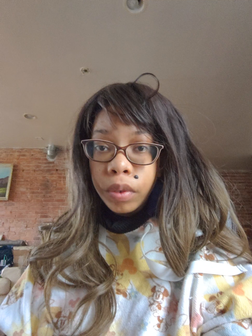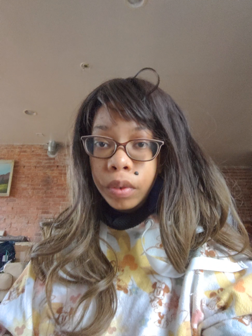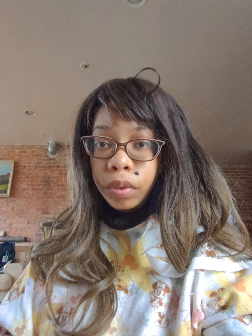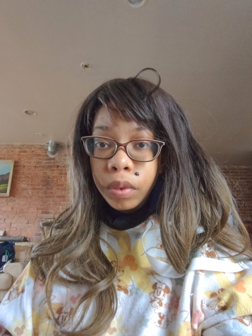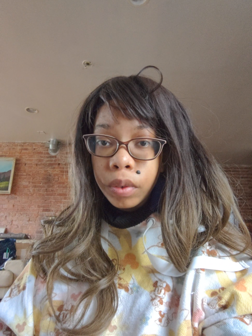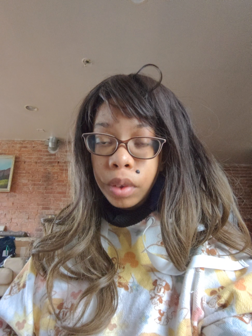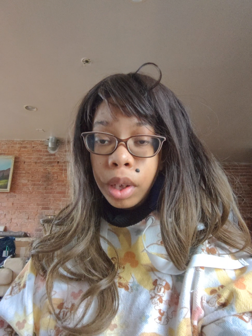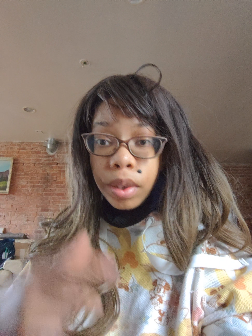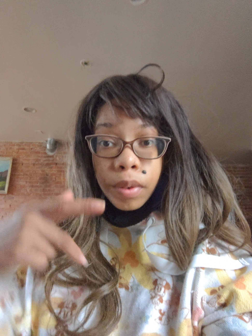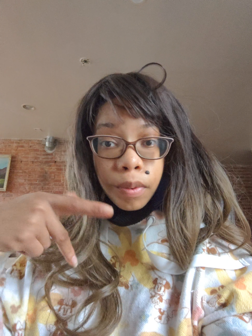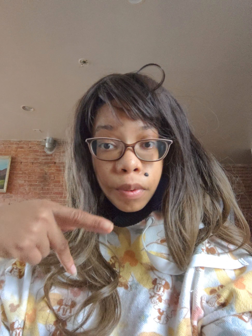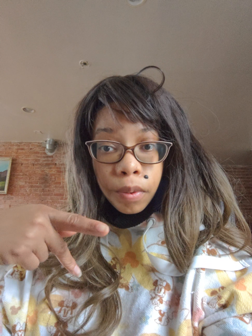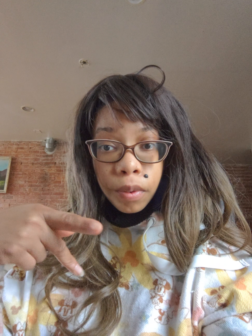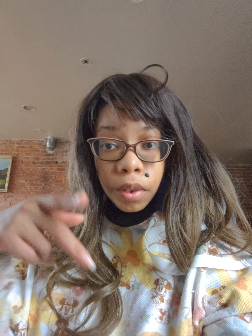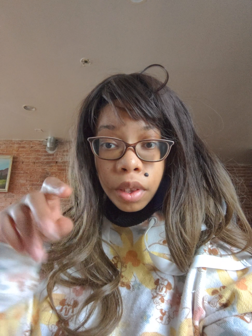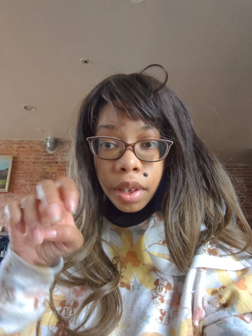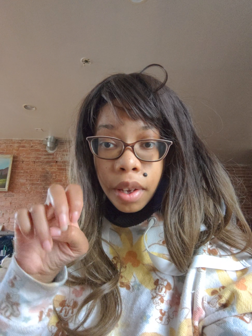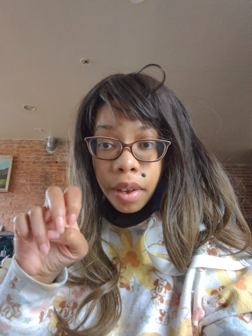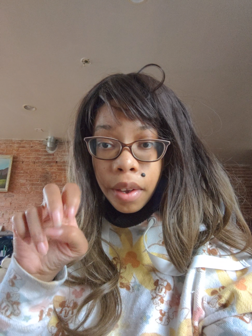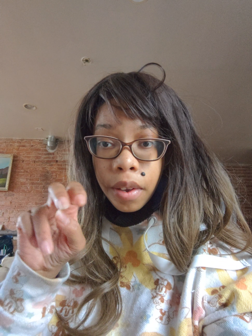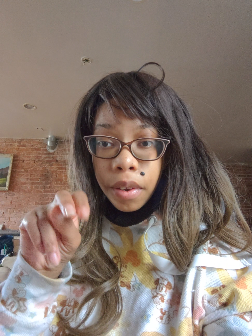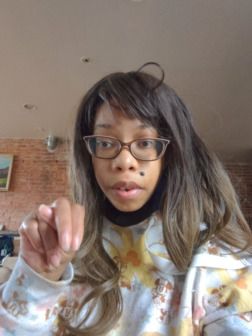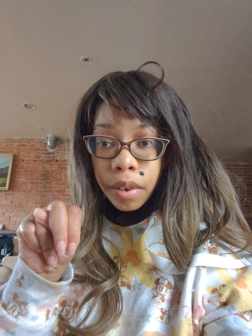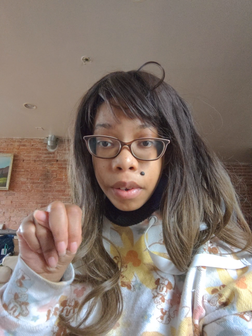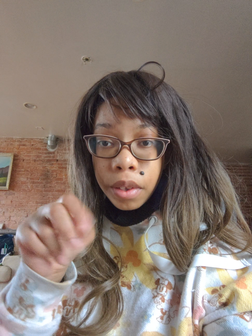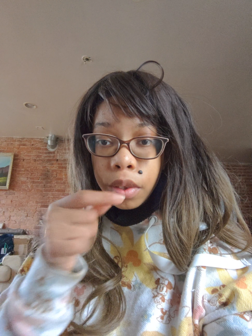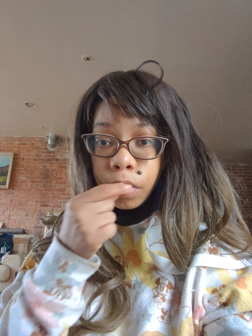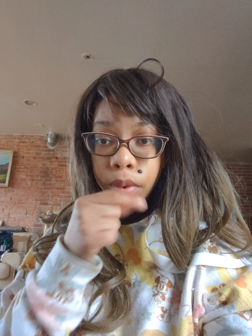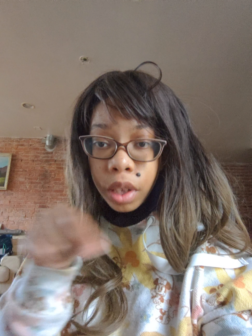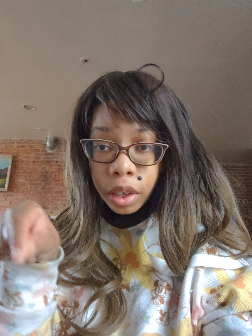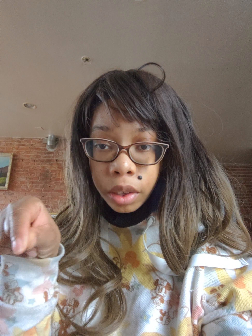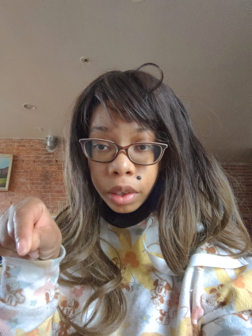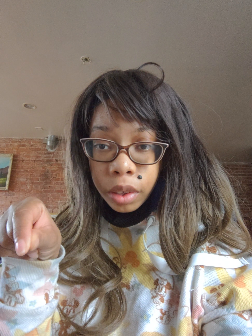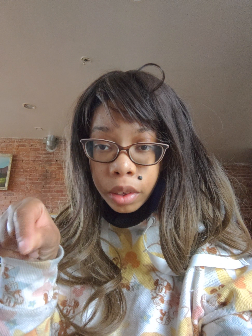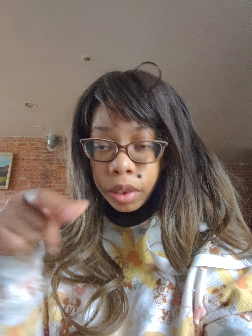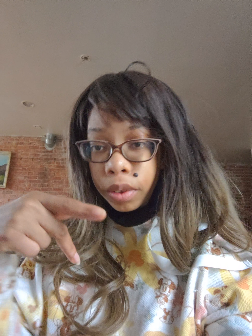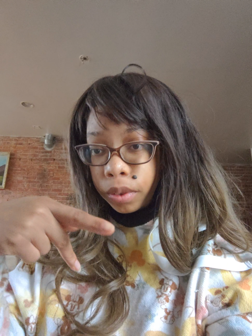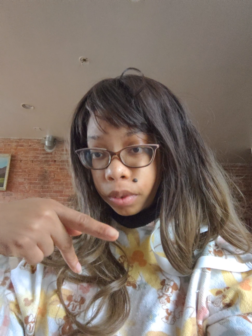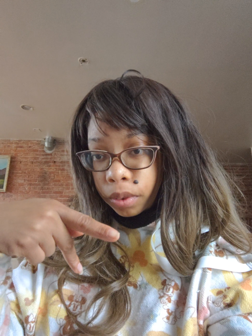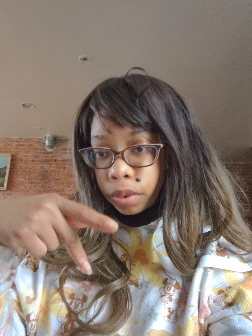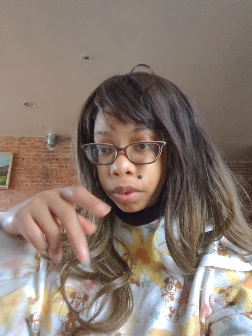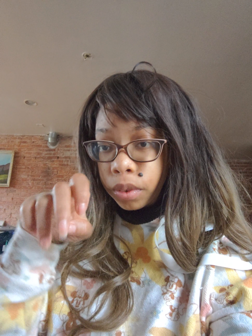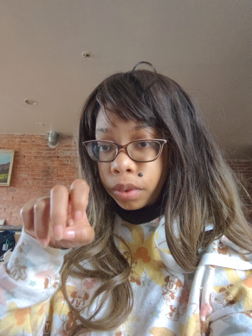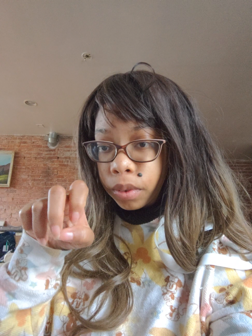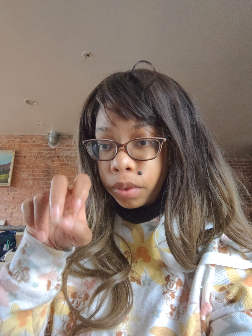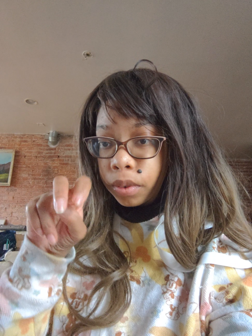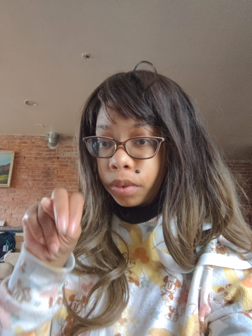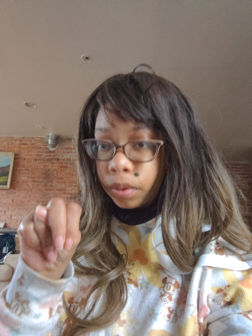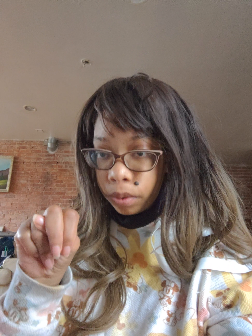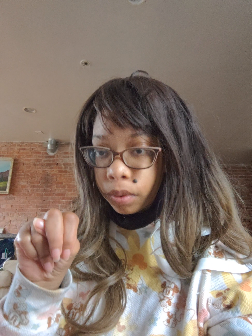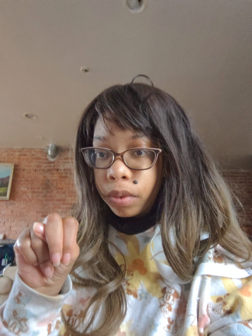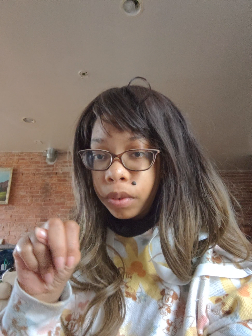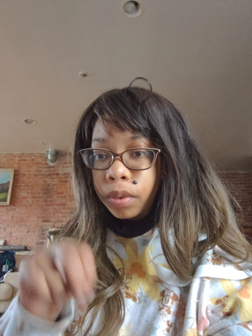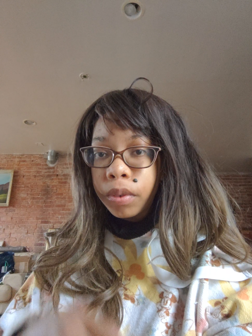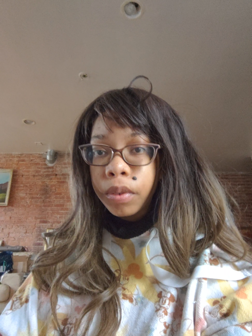pen